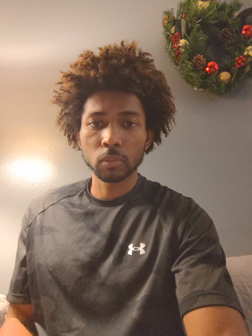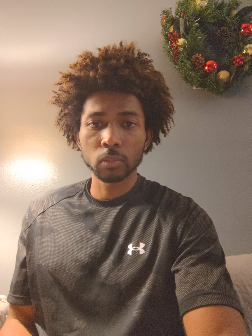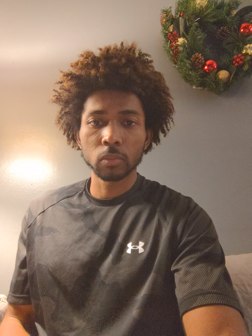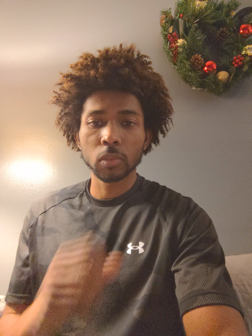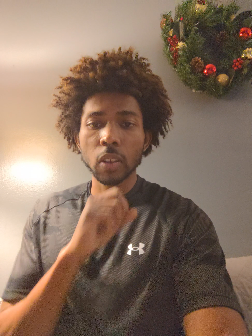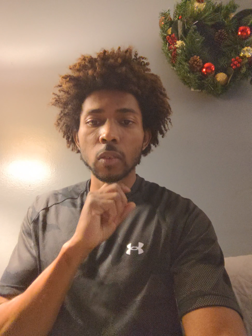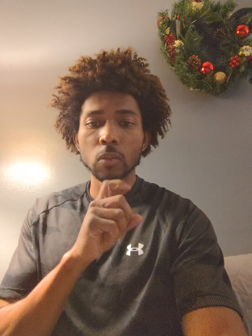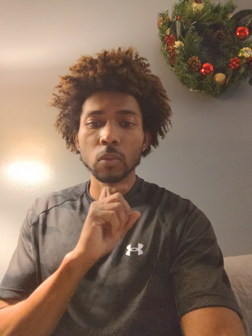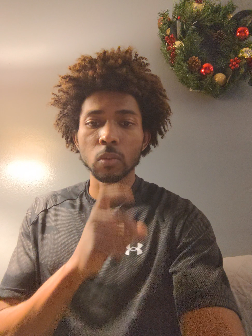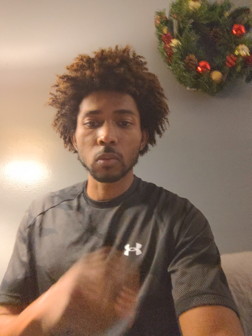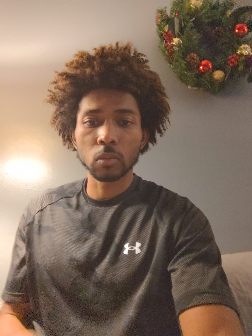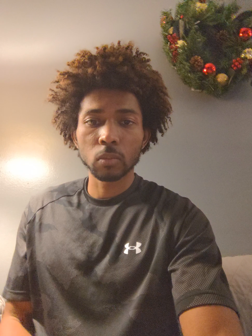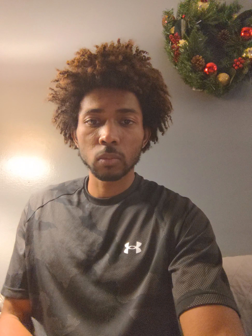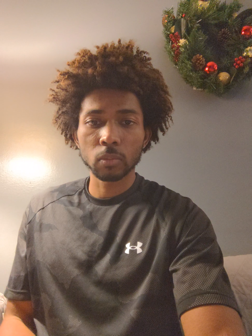garbage